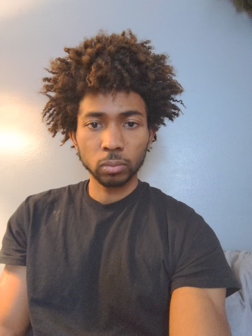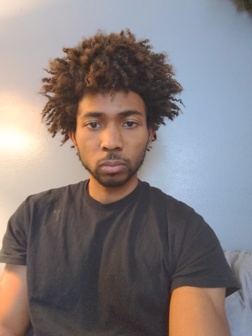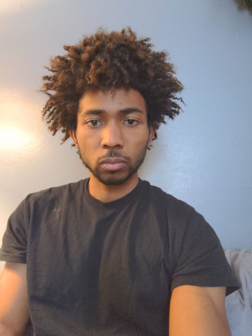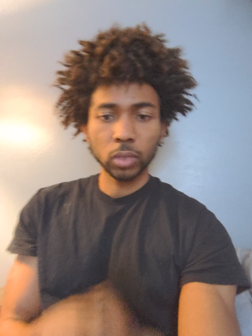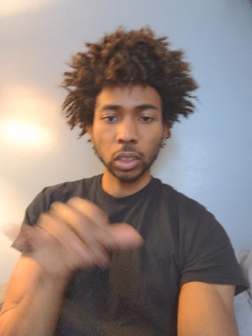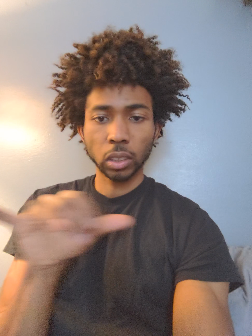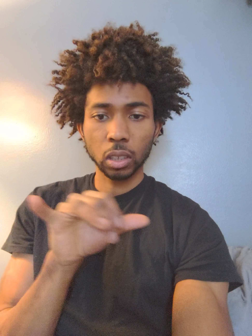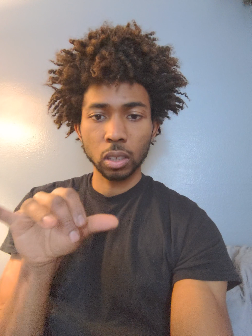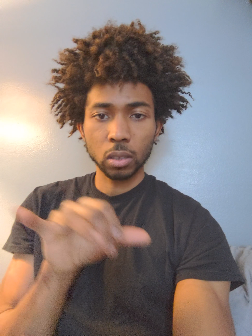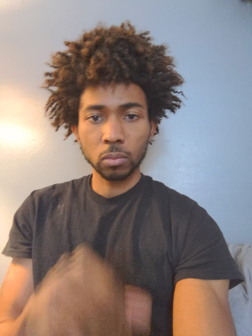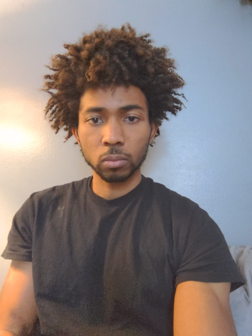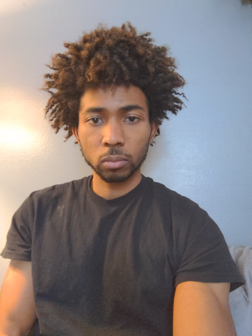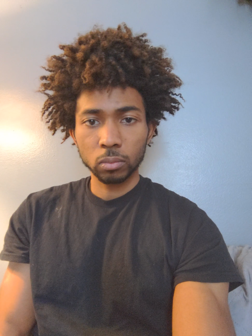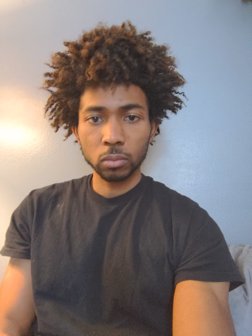same